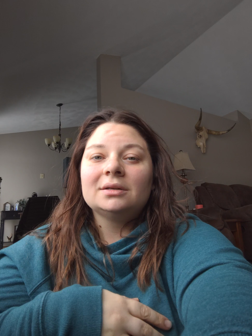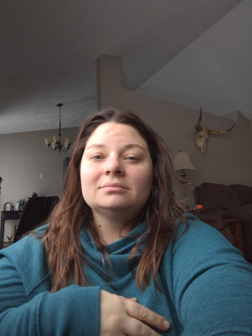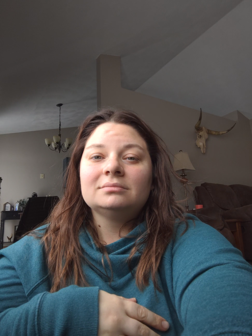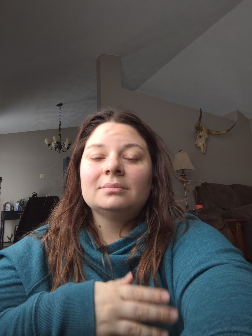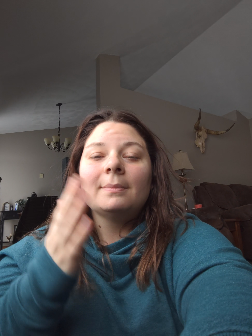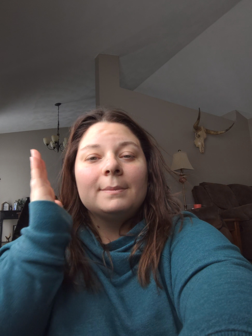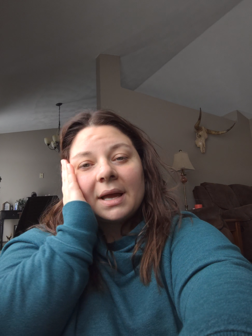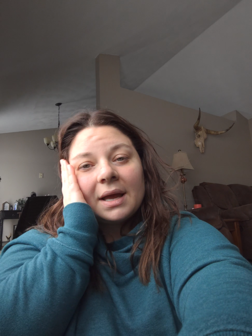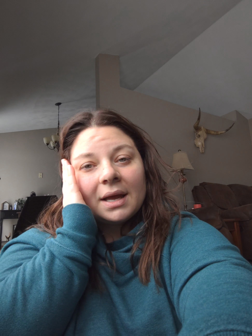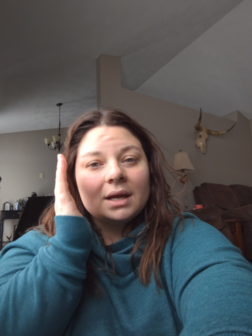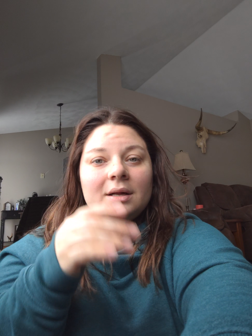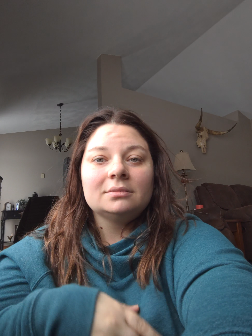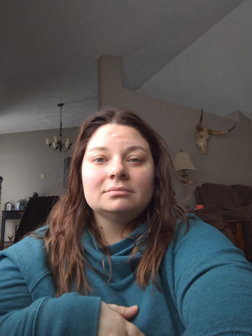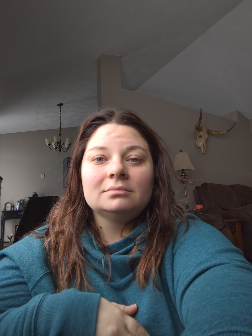bed